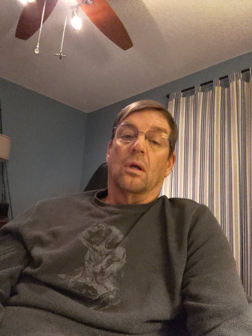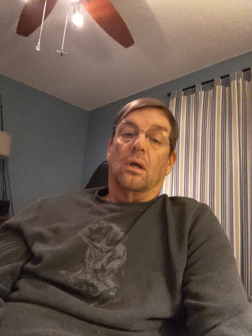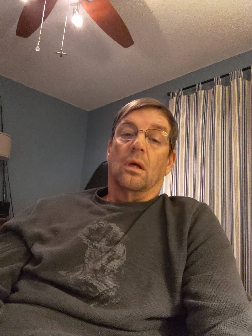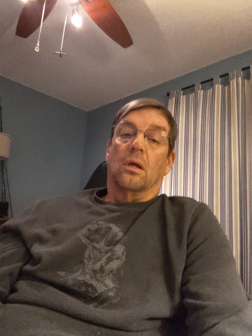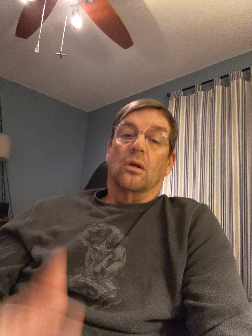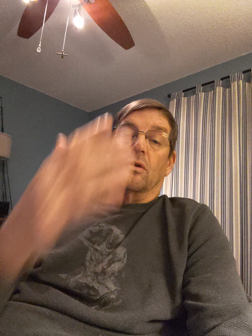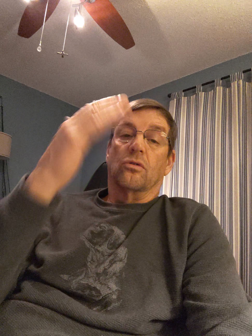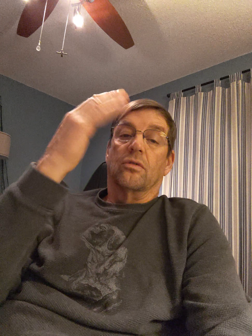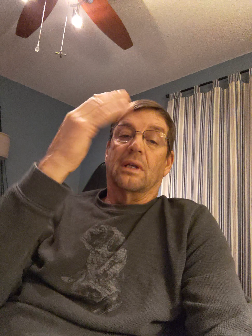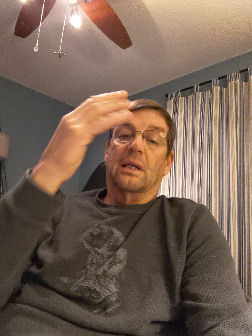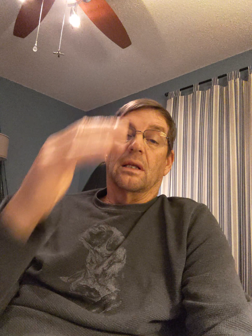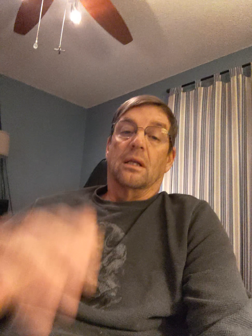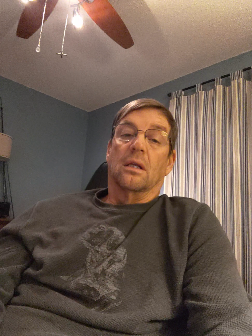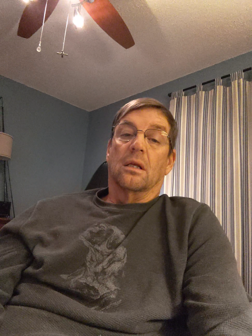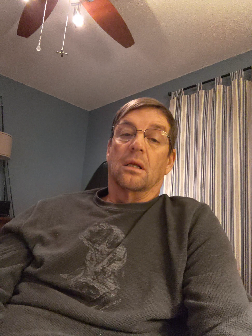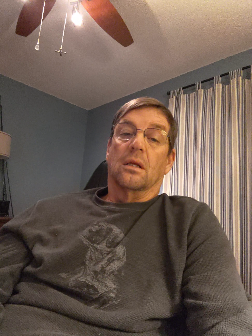tree